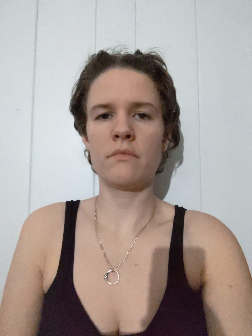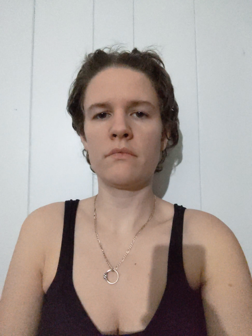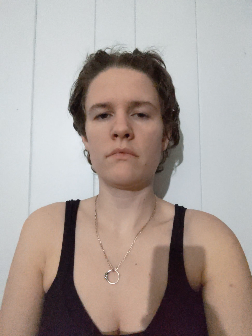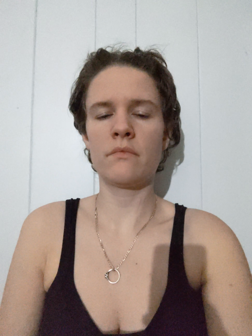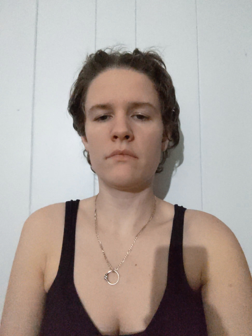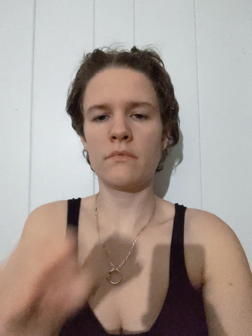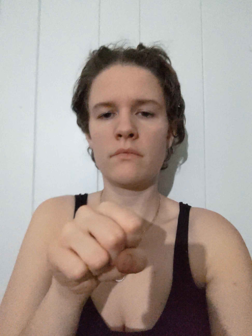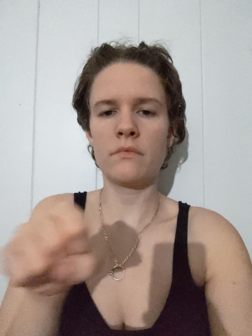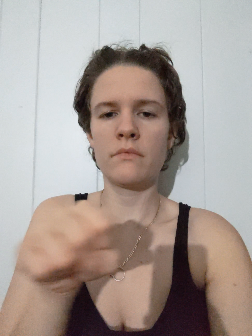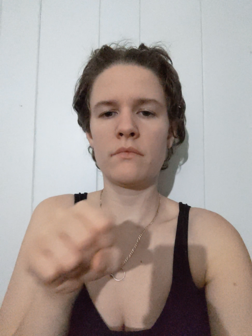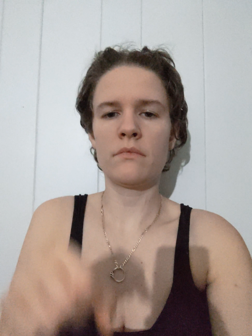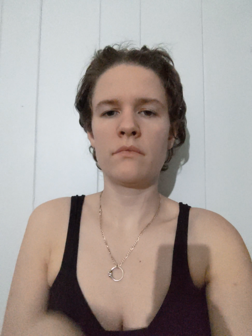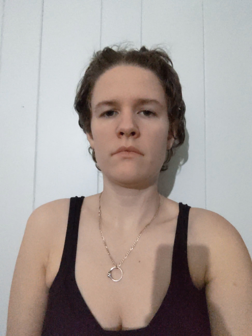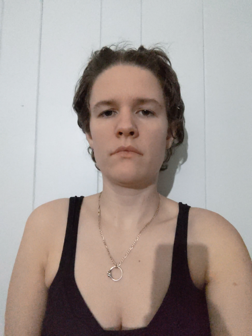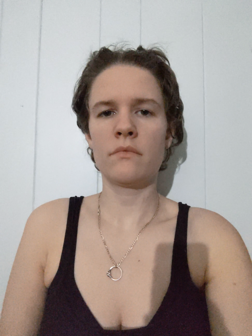shoe